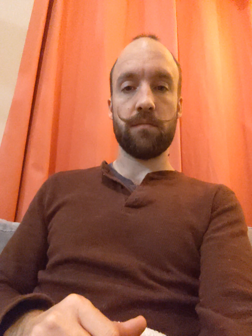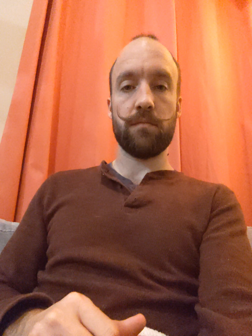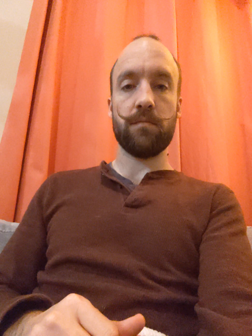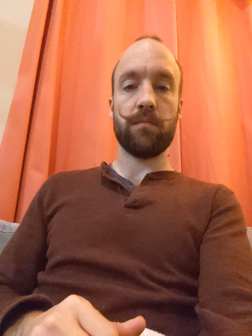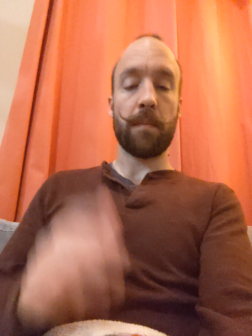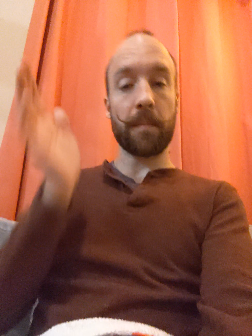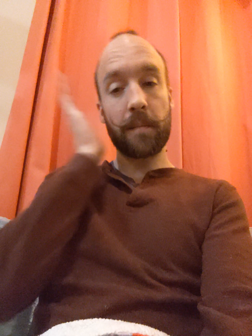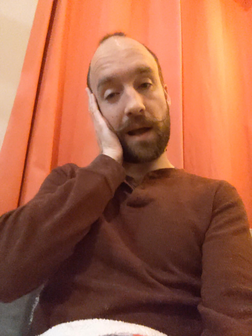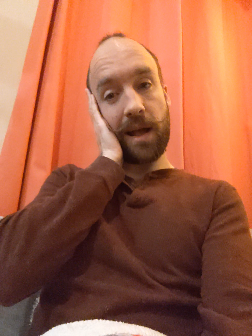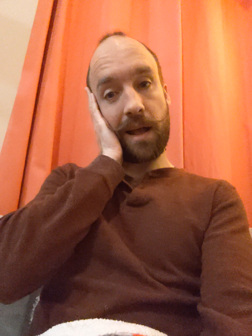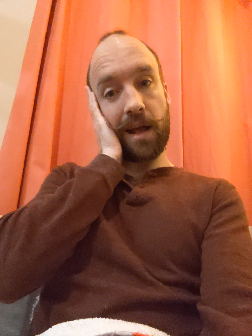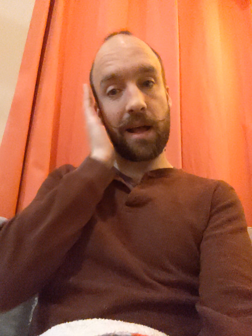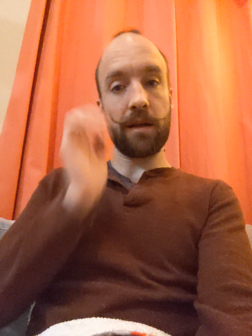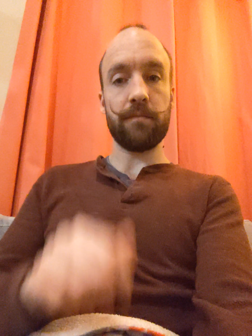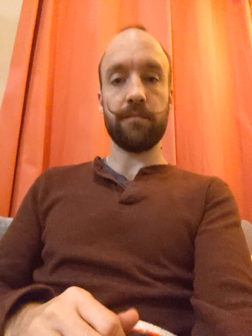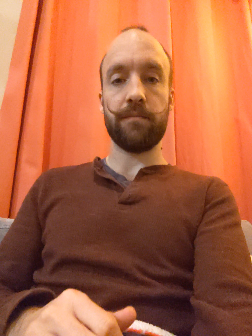bed